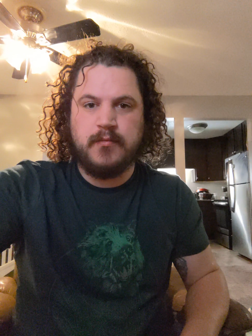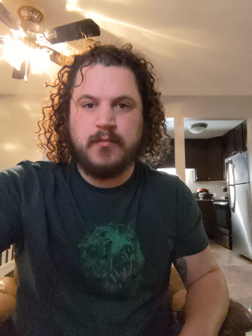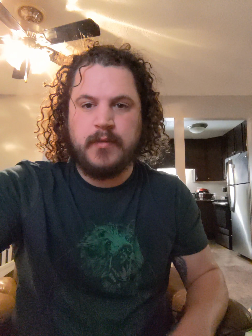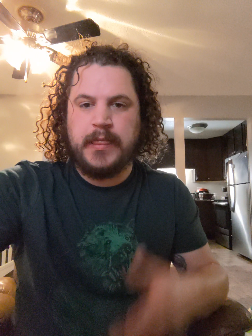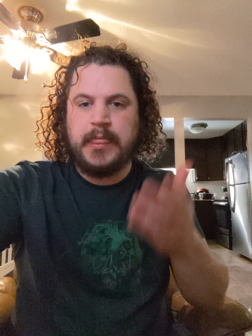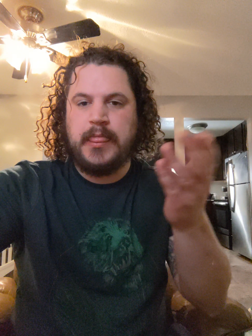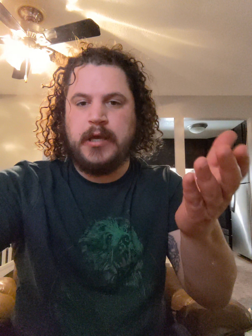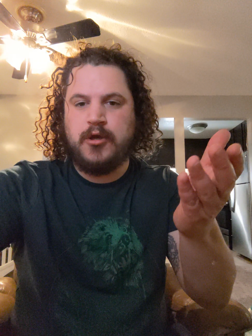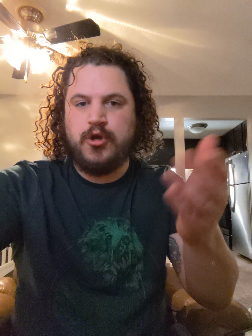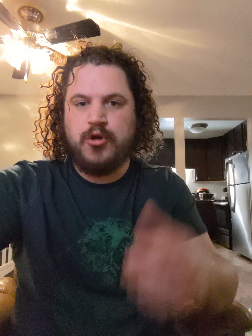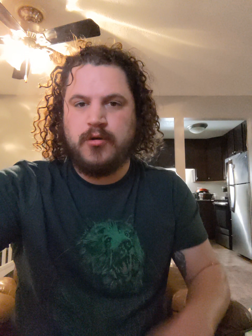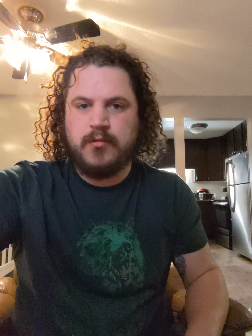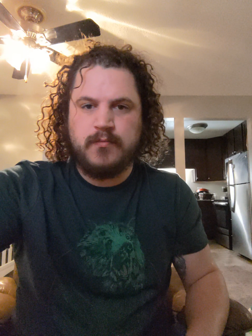there